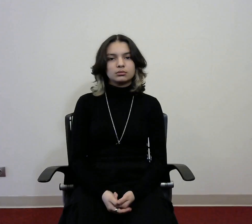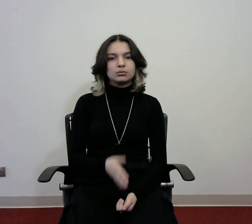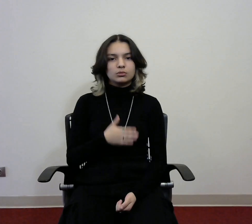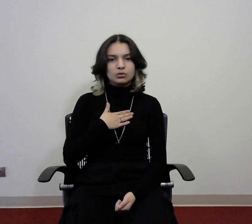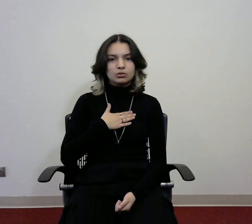mən